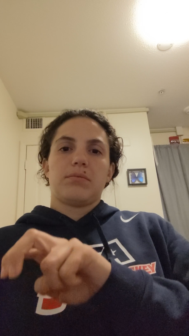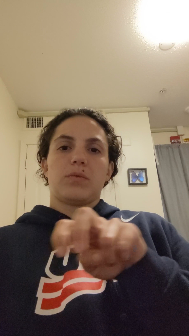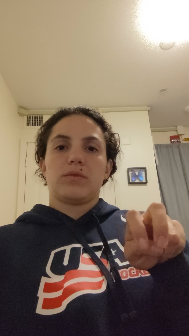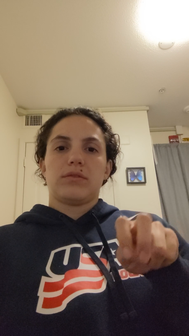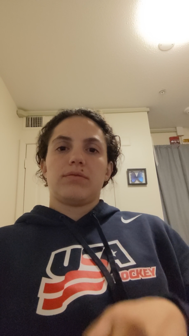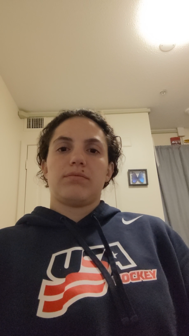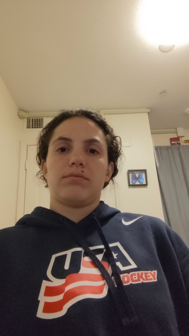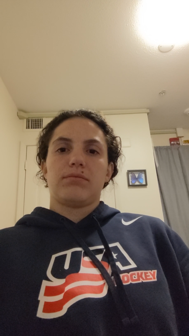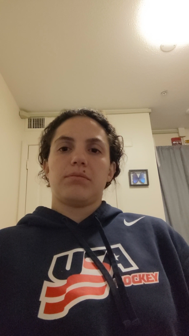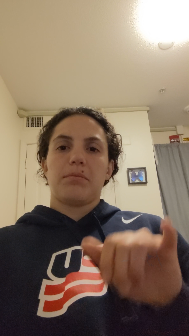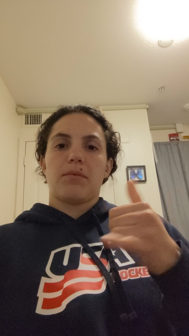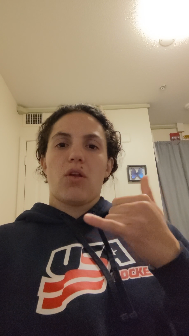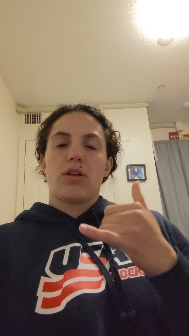party